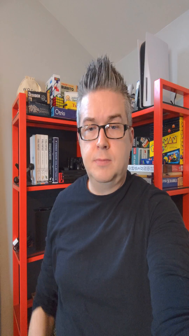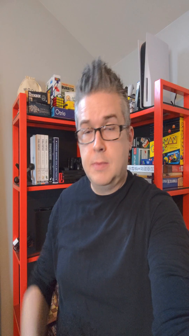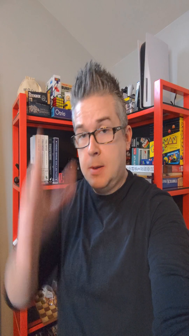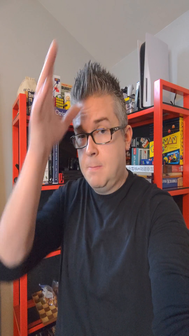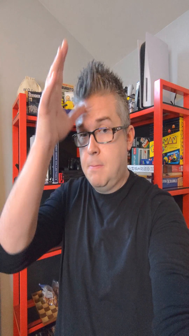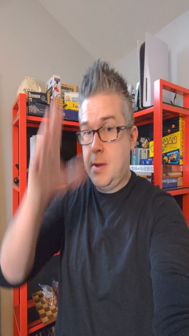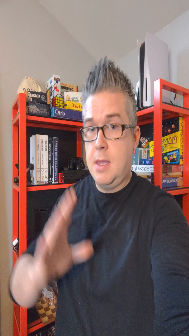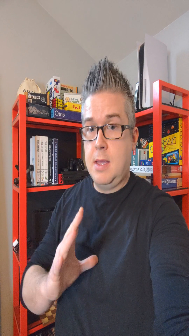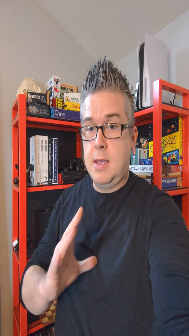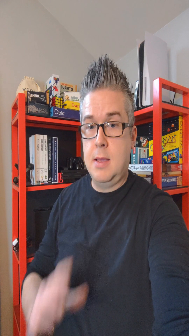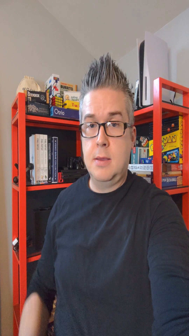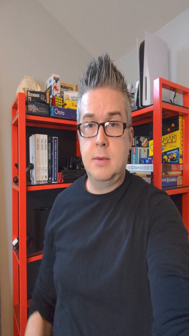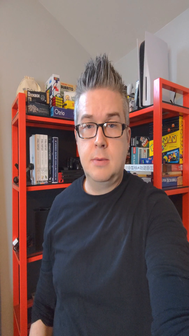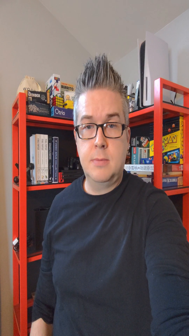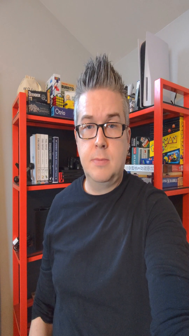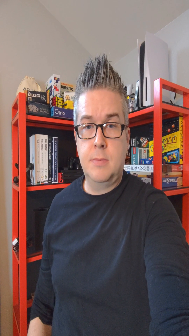man